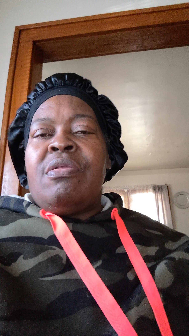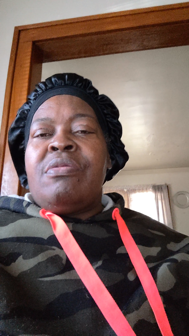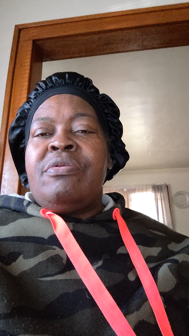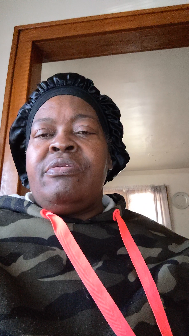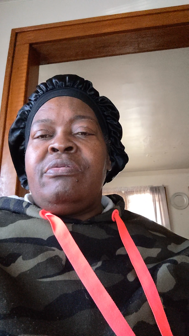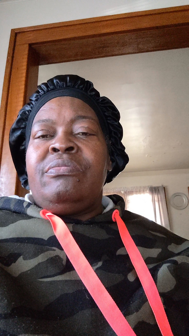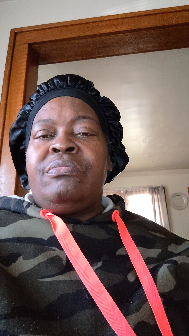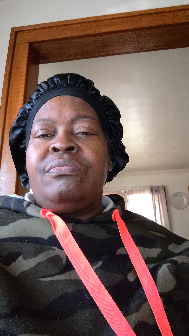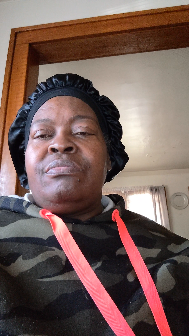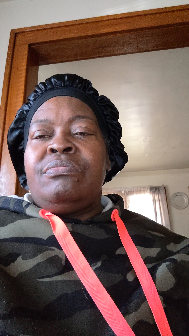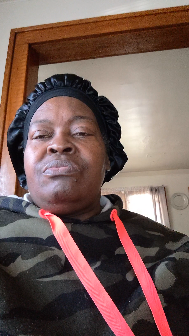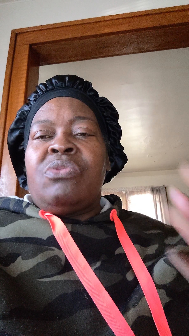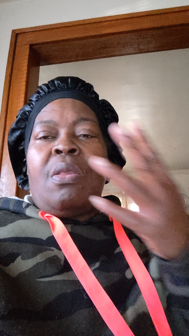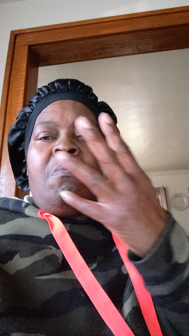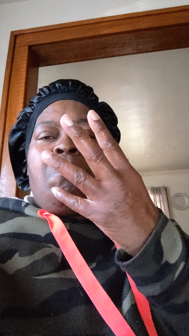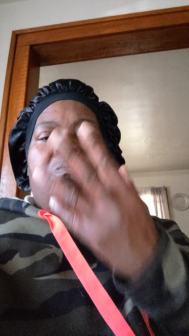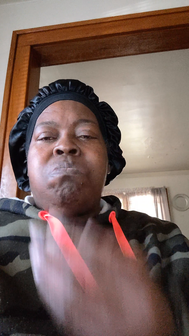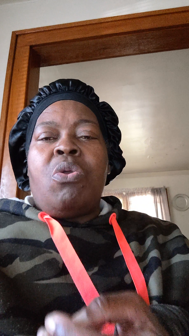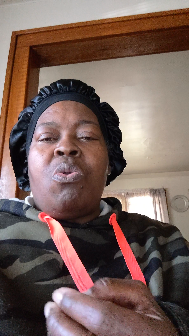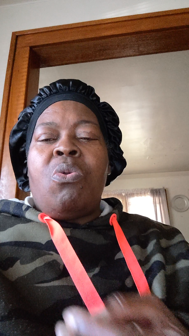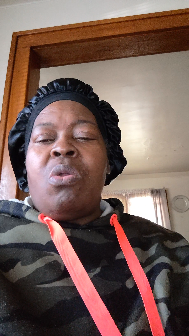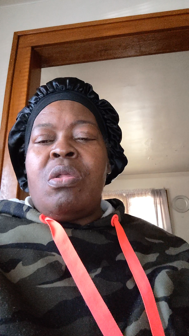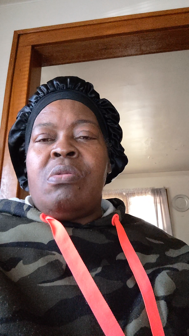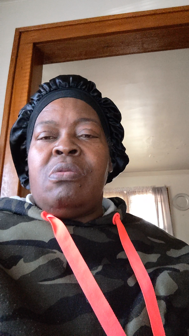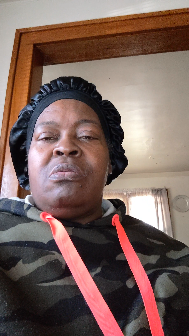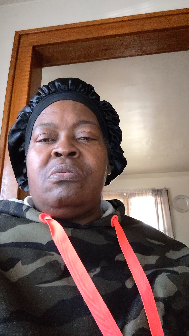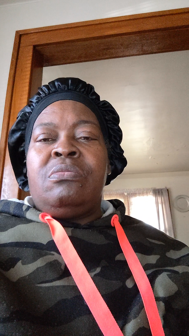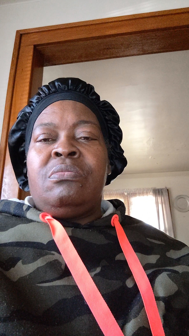poor